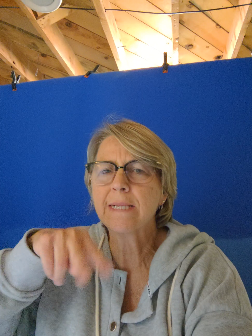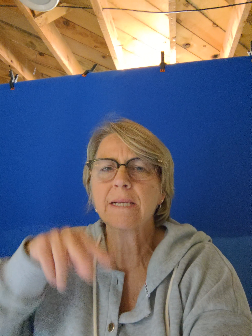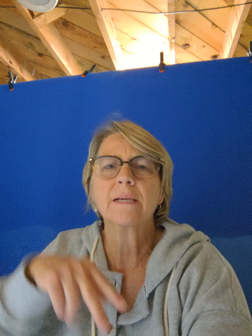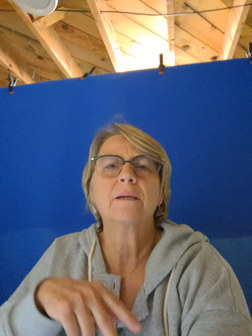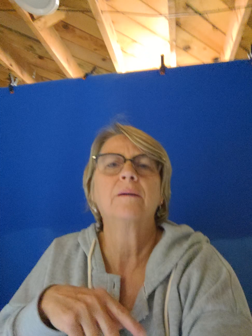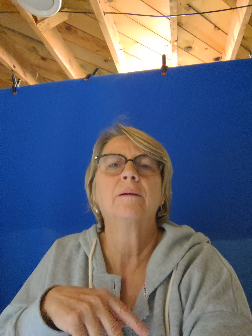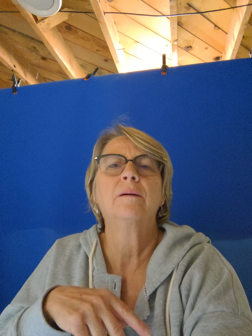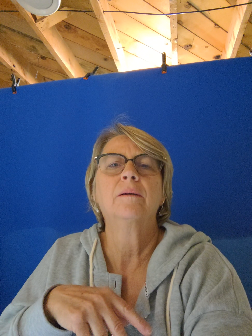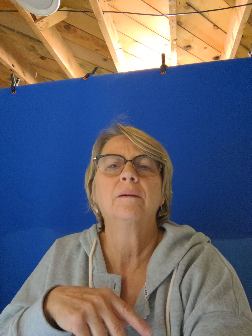read